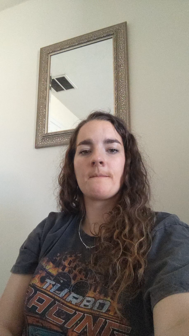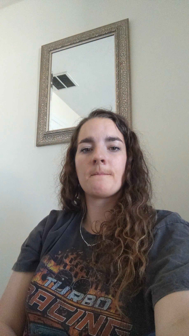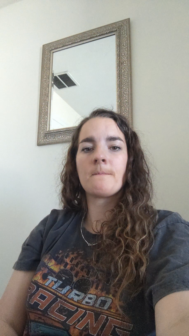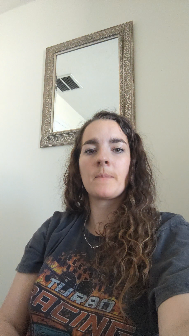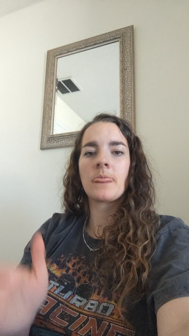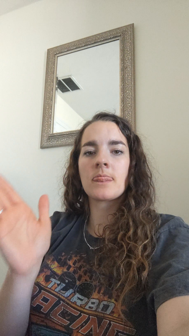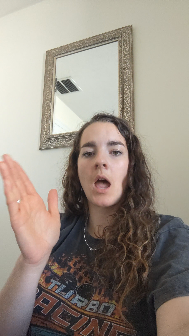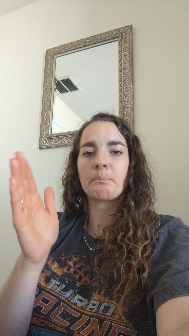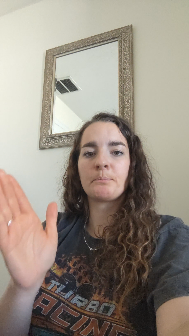clap